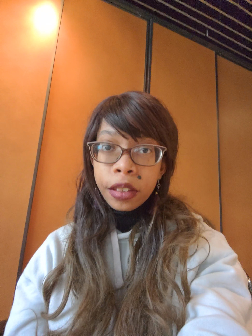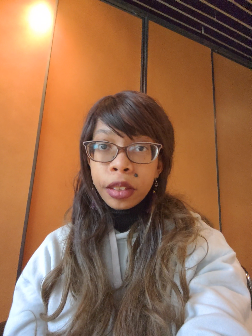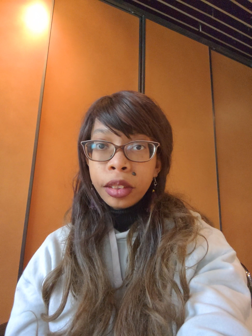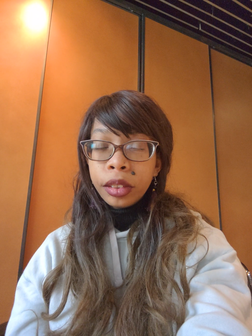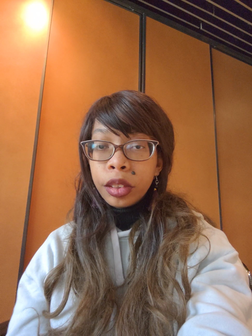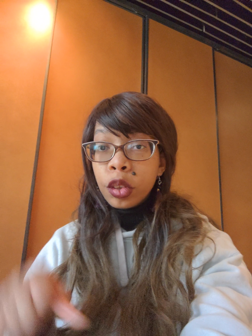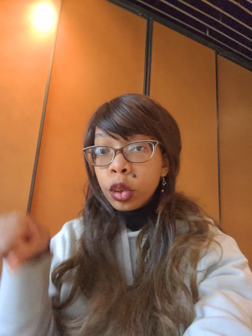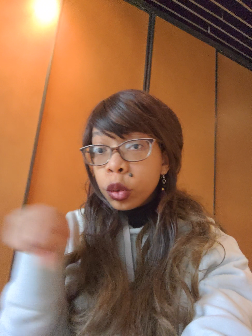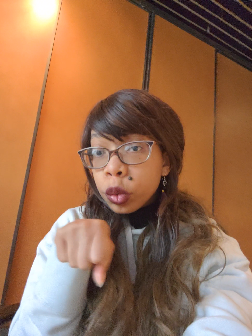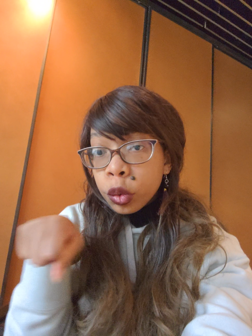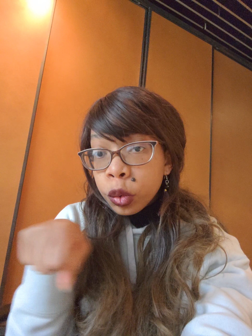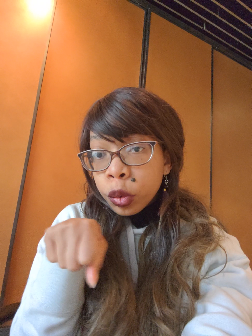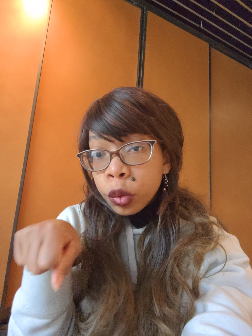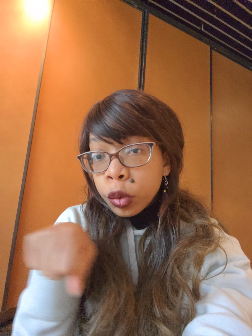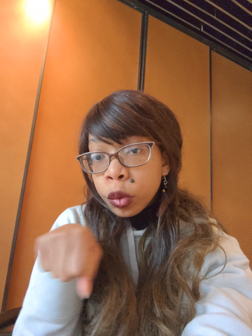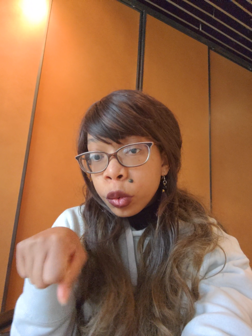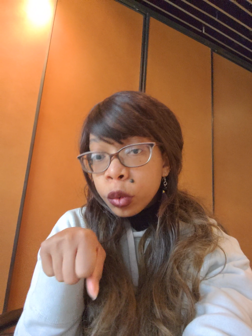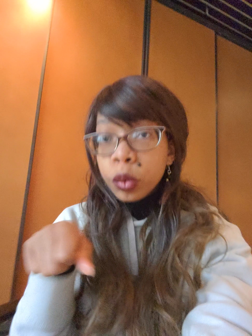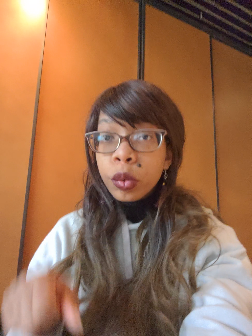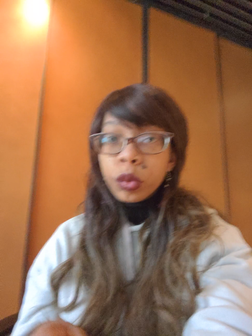shoe